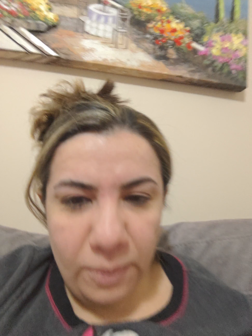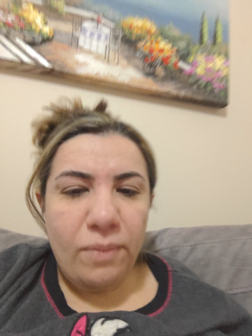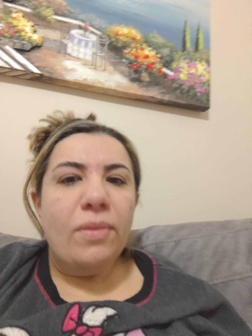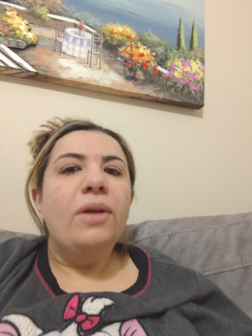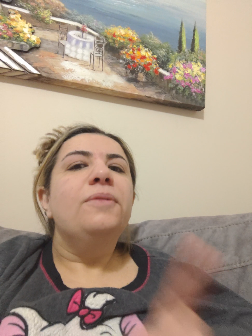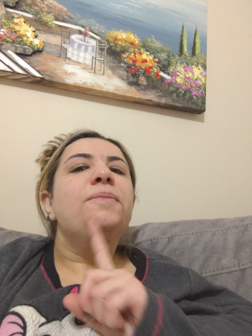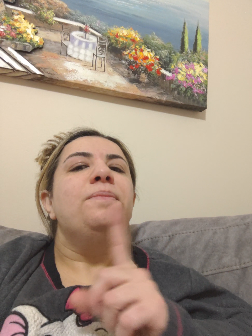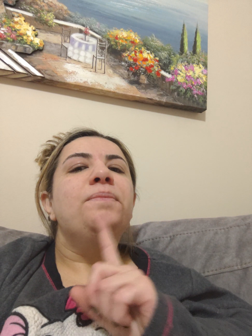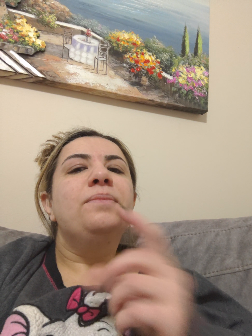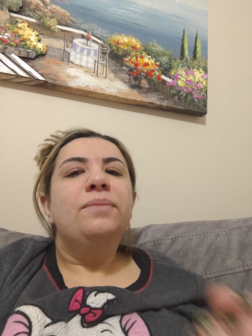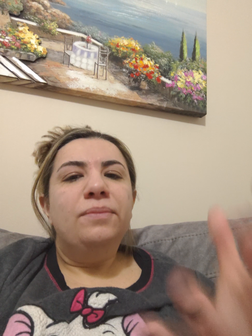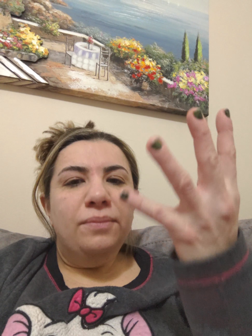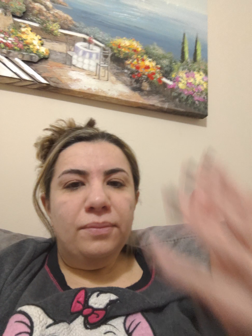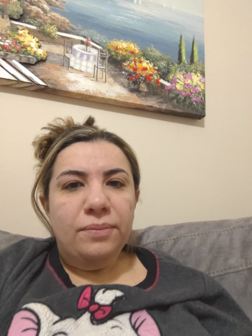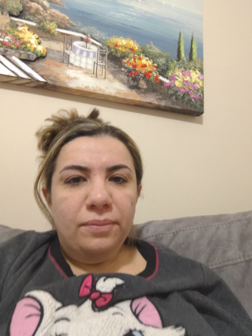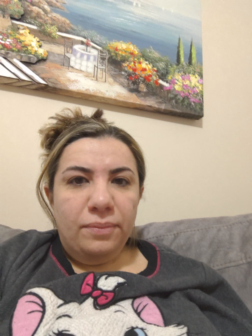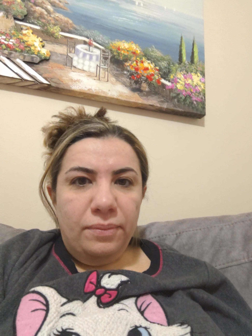lamp